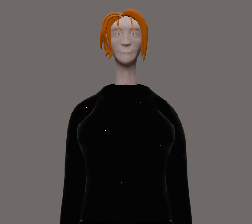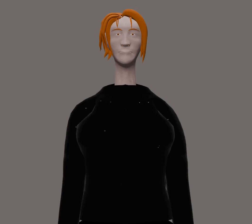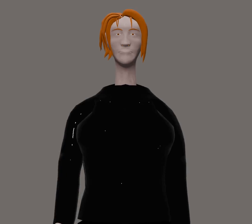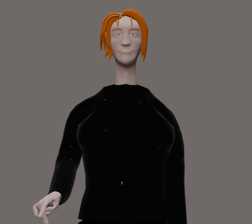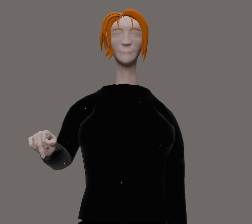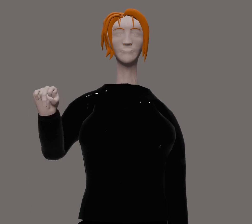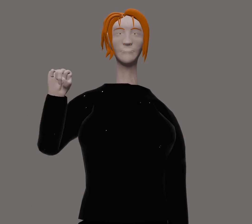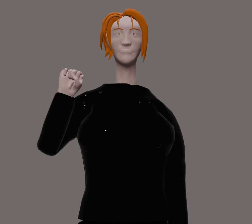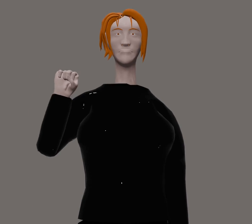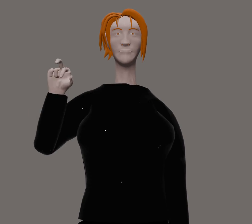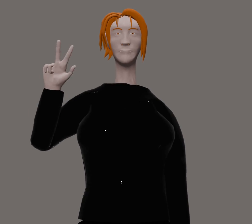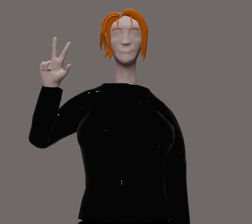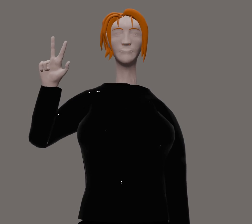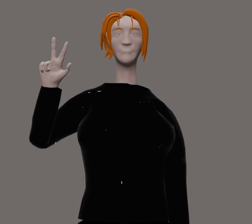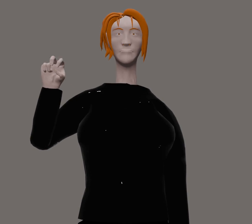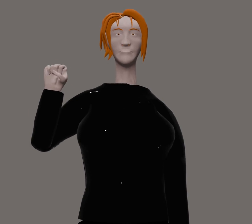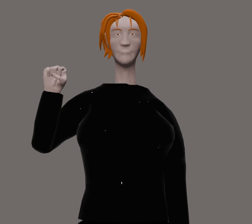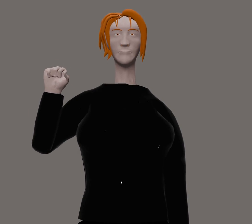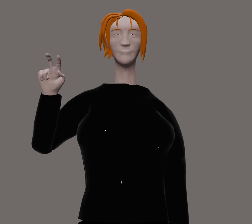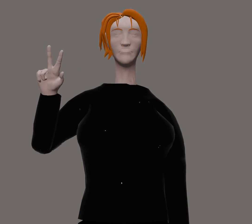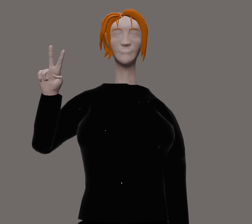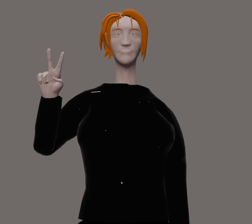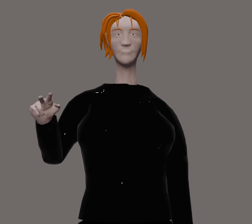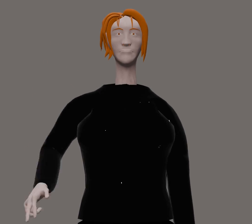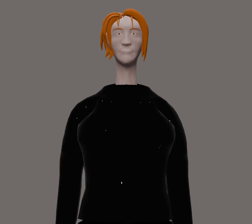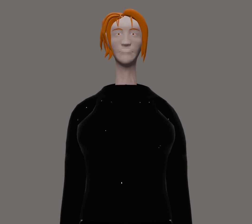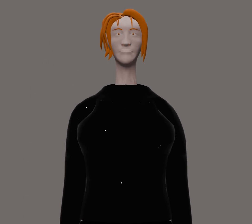Beirut